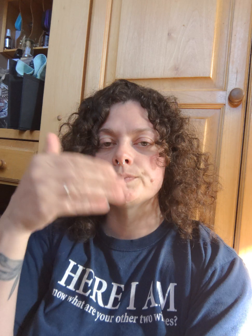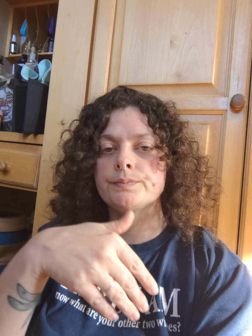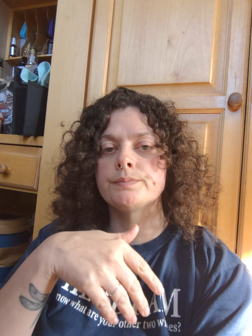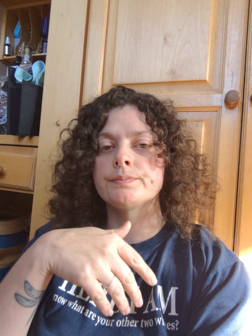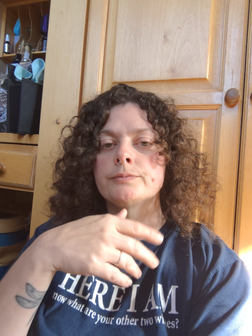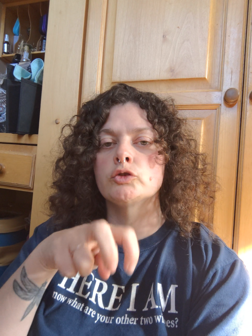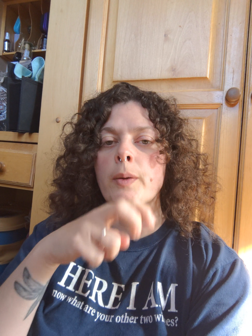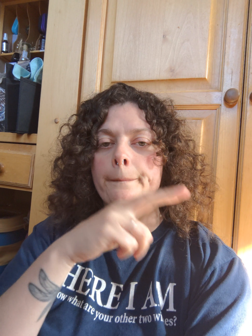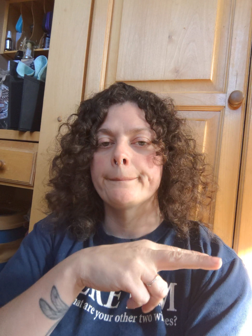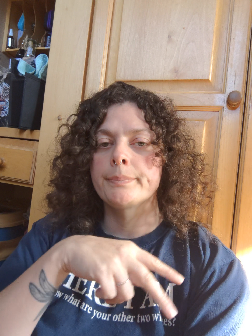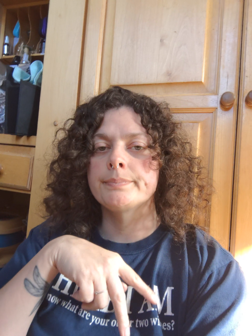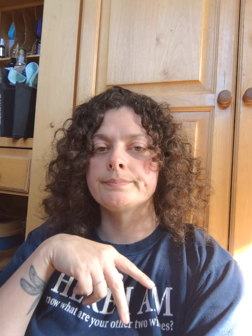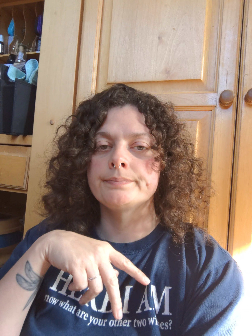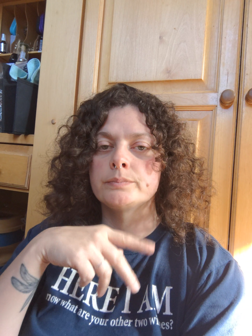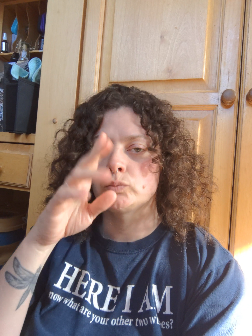jump